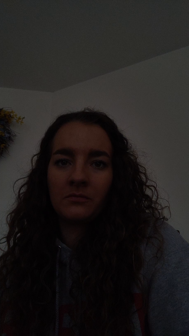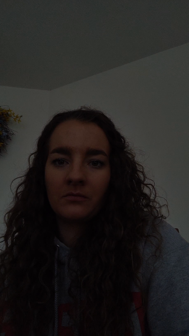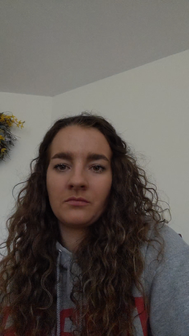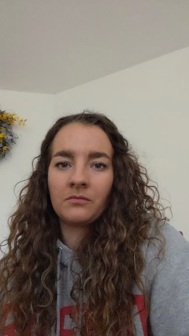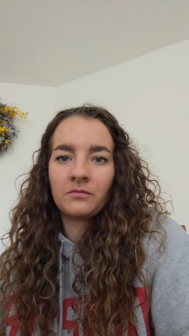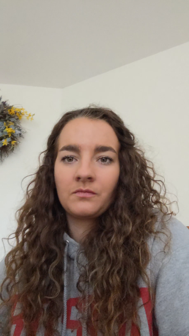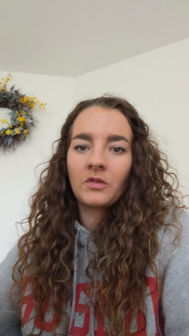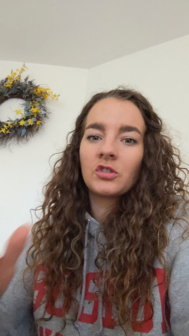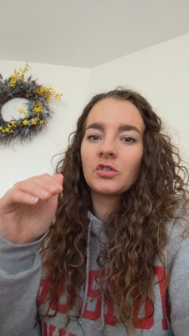doctor